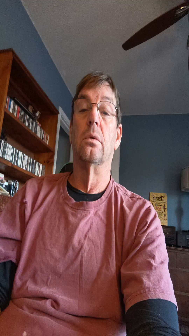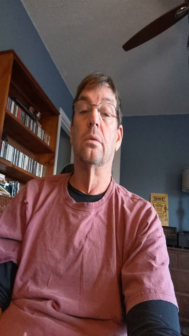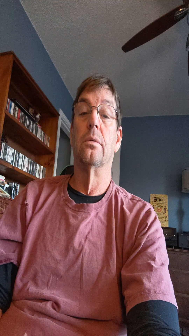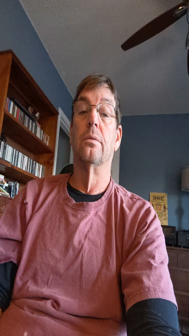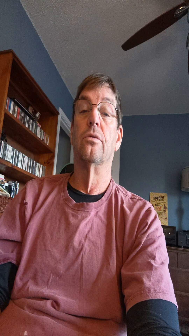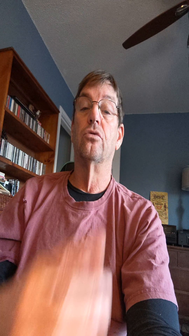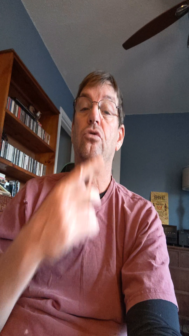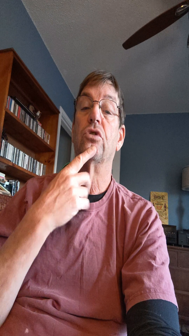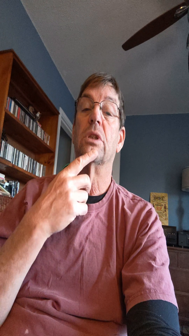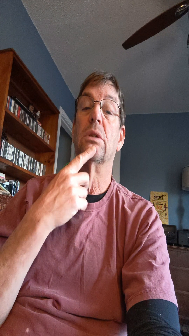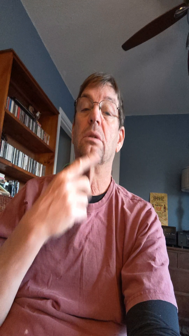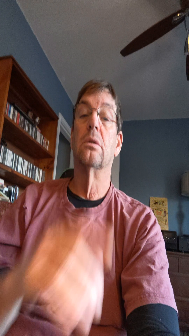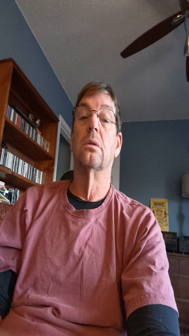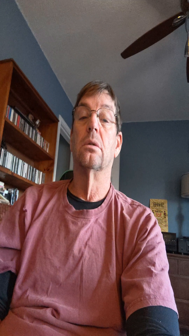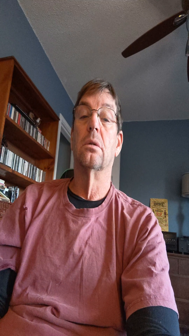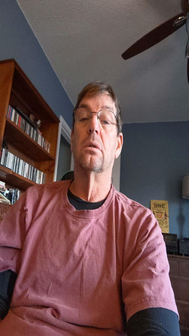chin